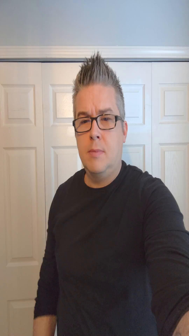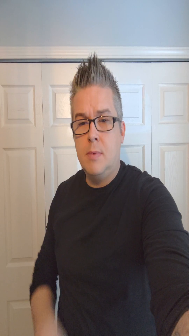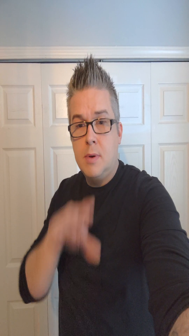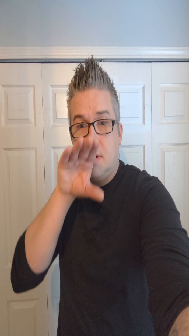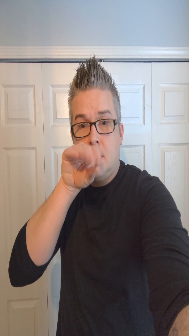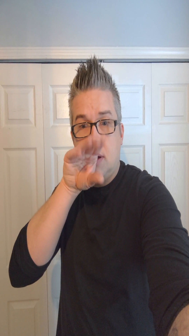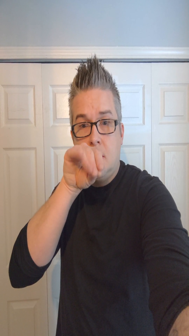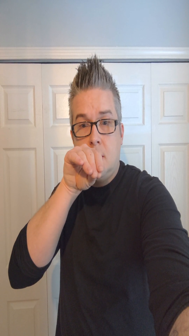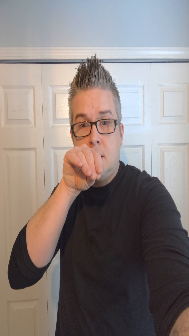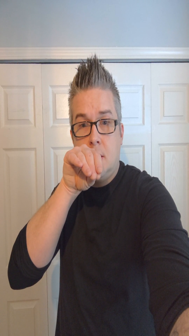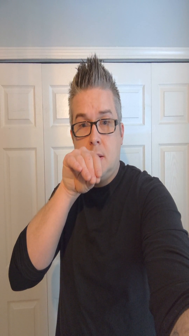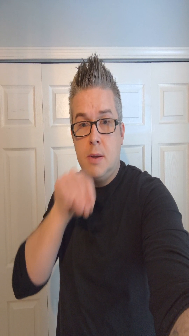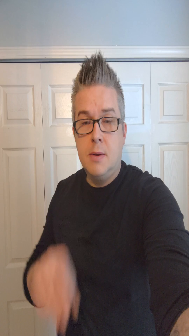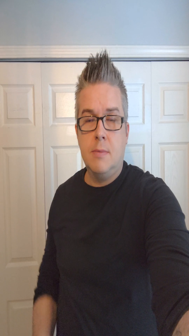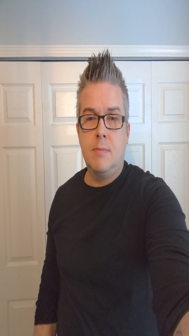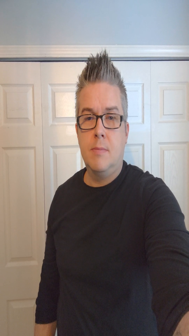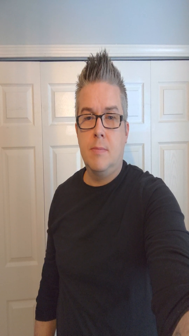goose